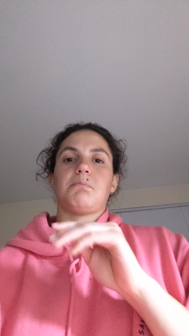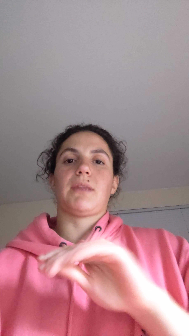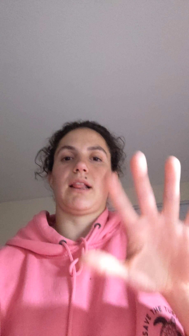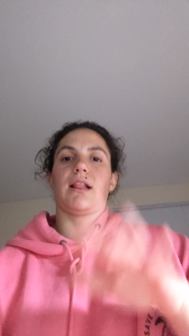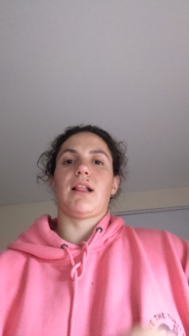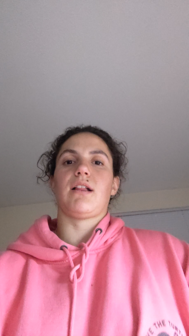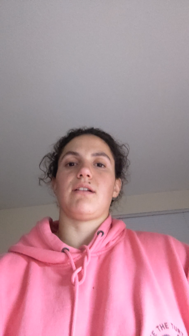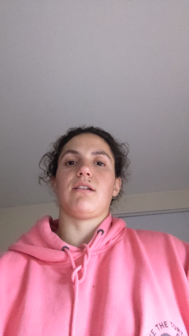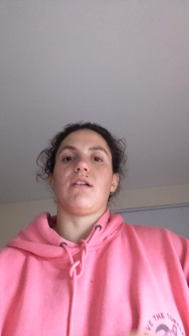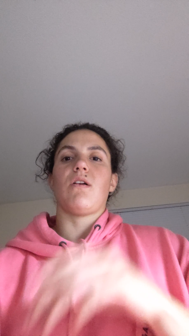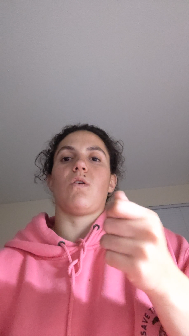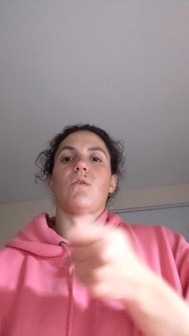hose